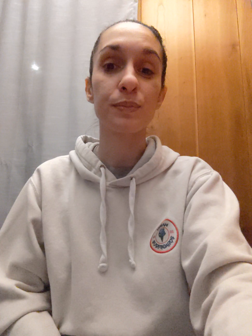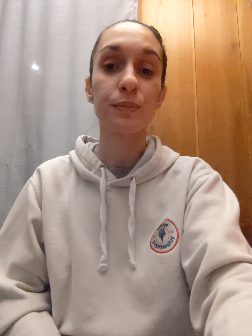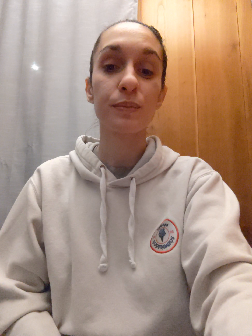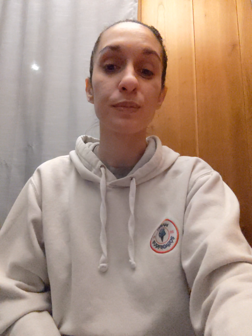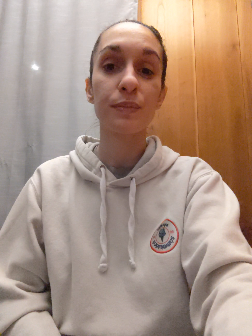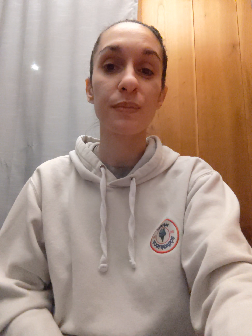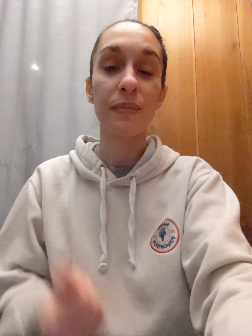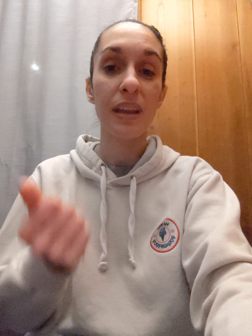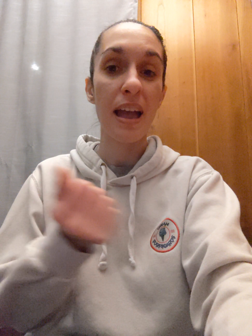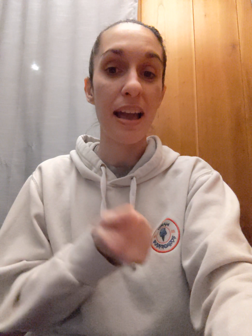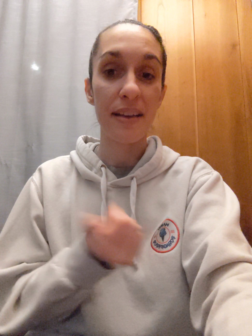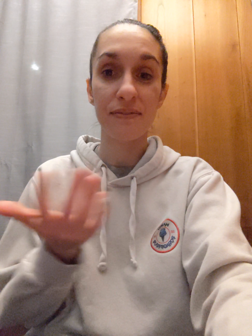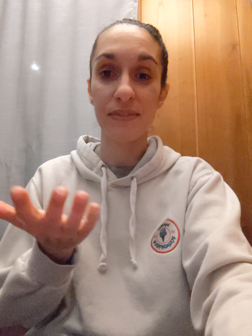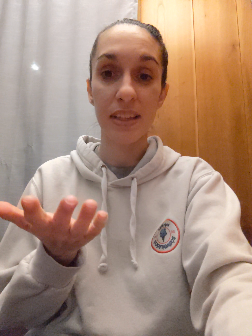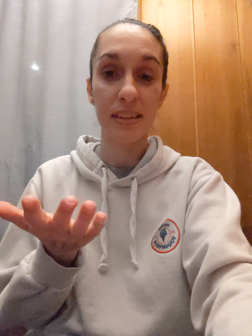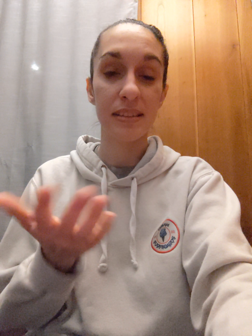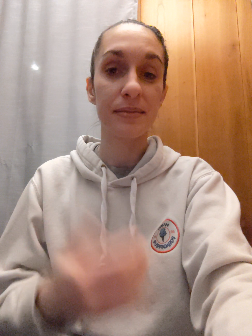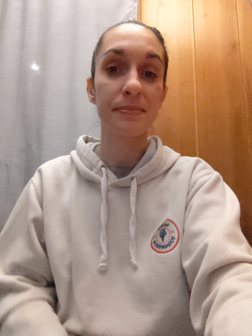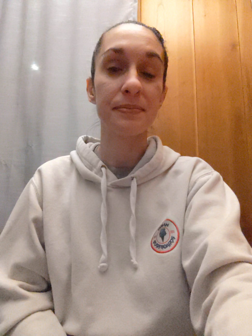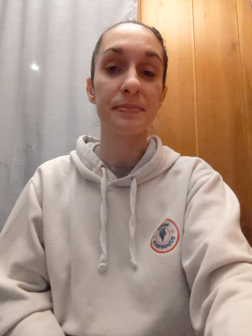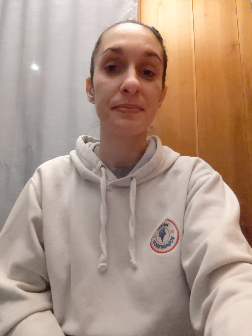every